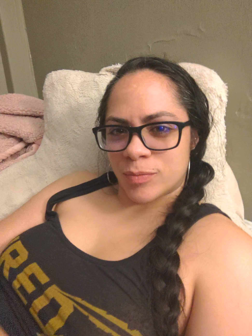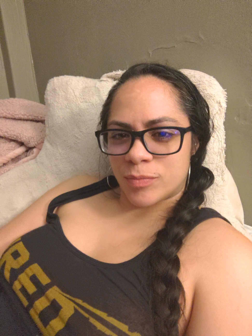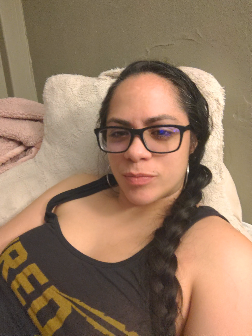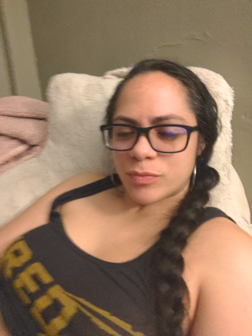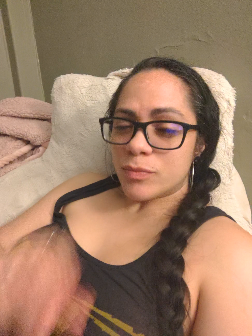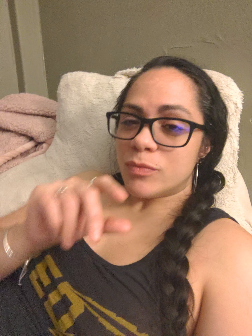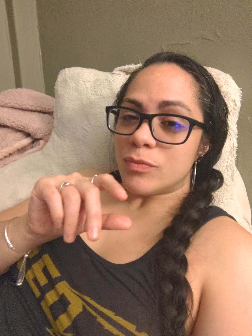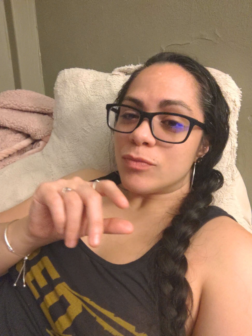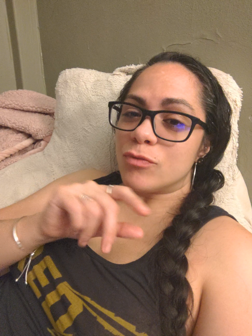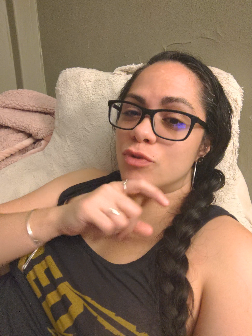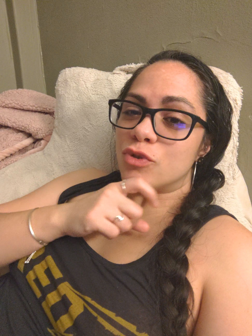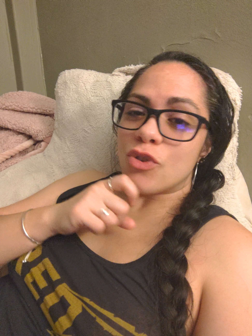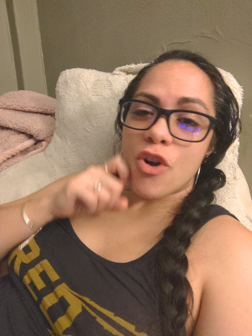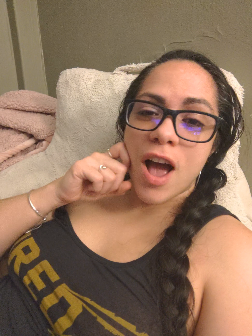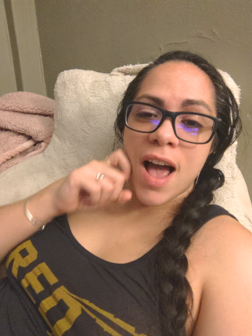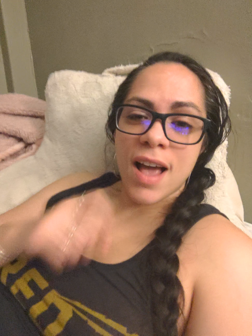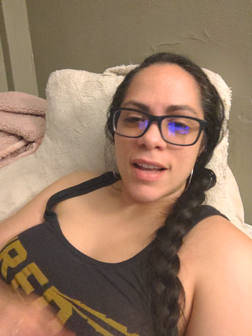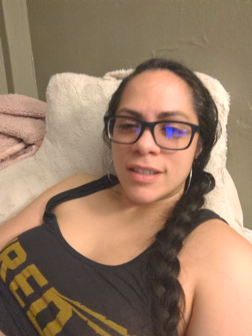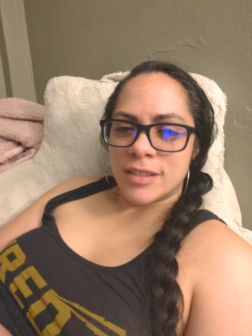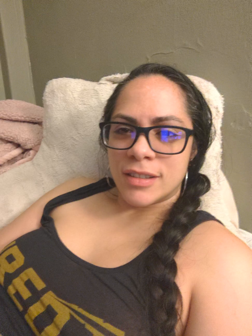dry